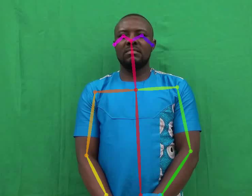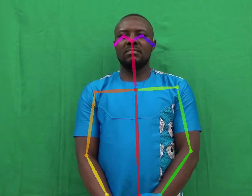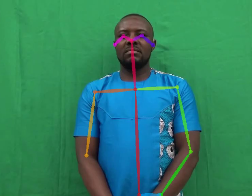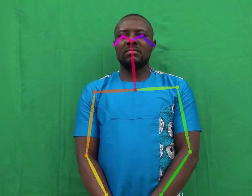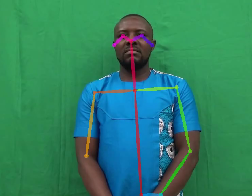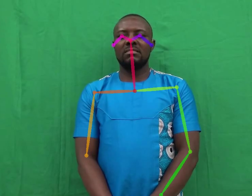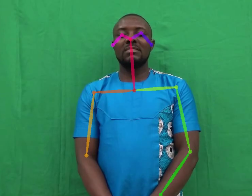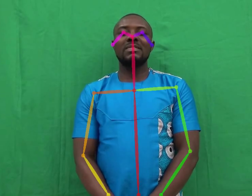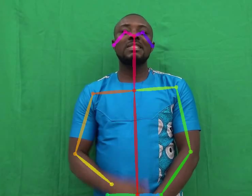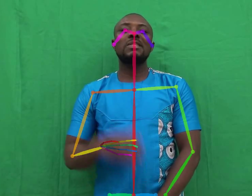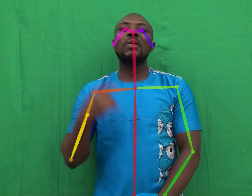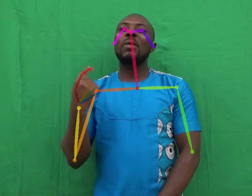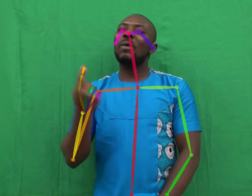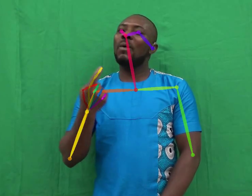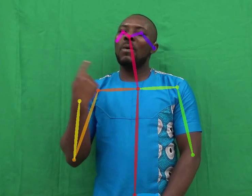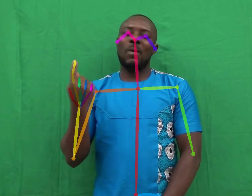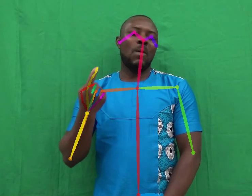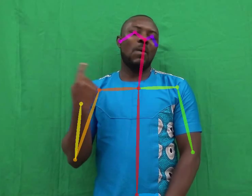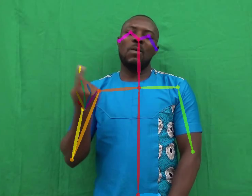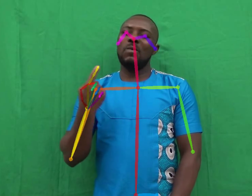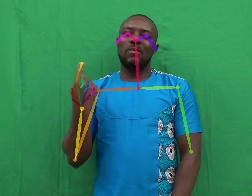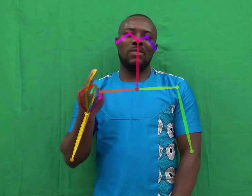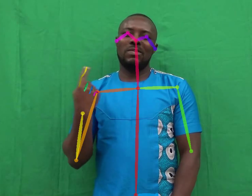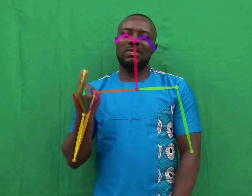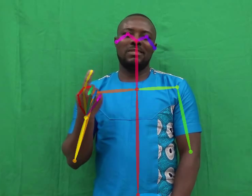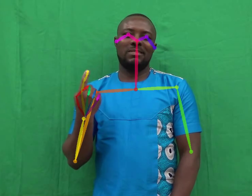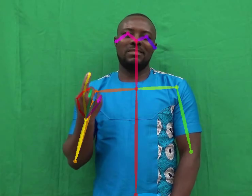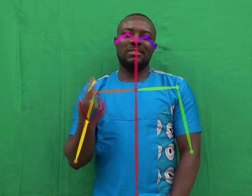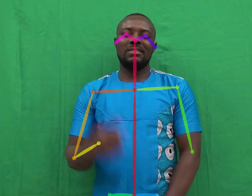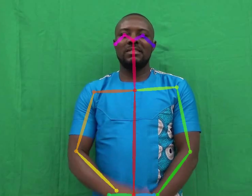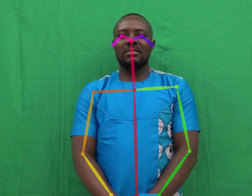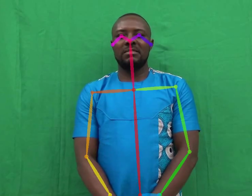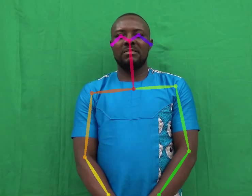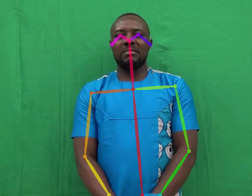always